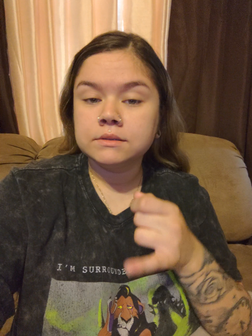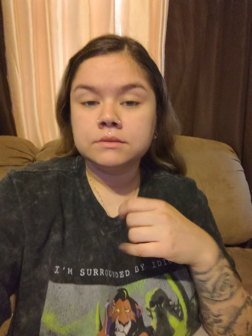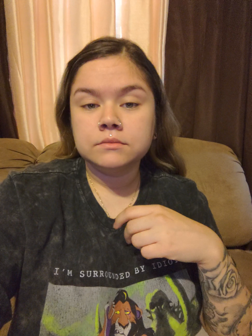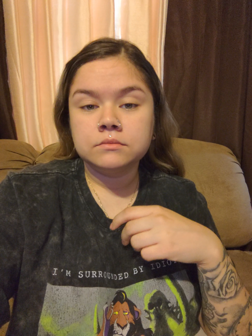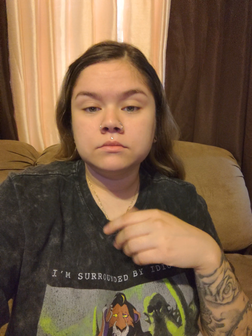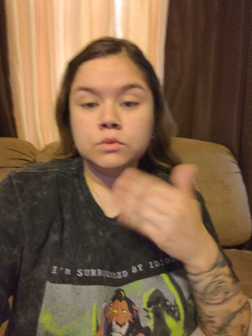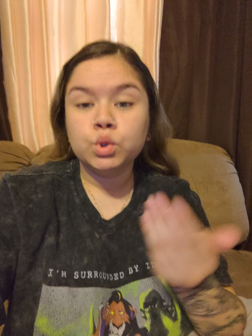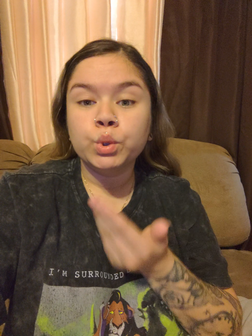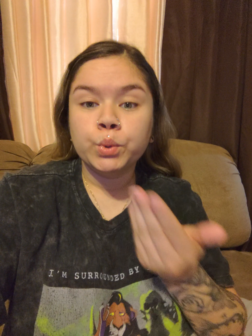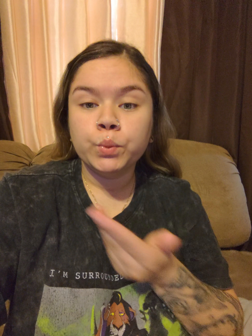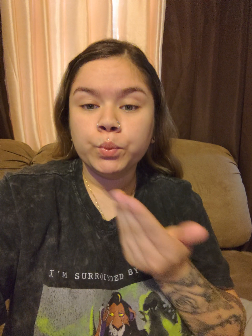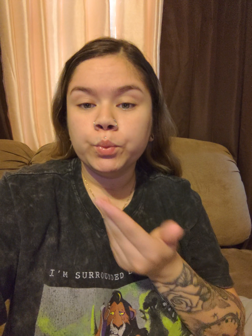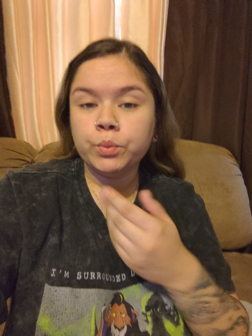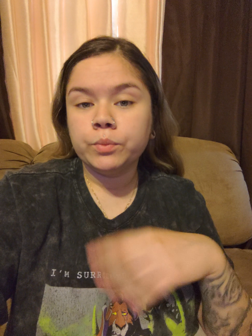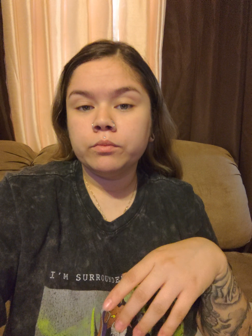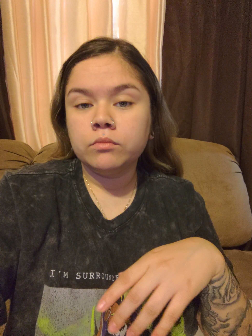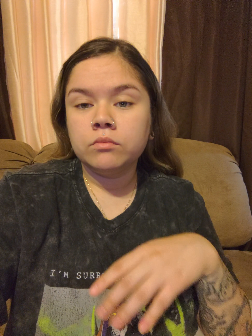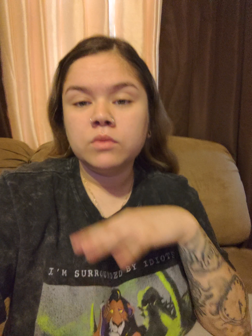new